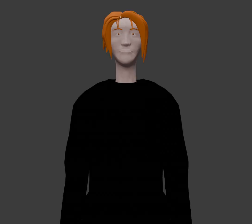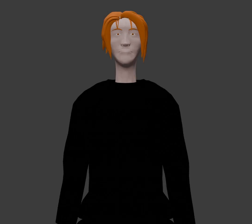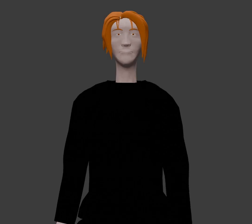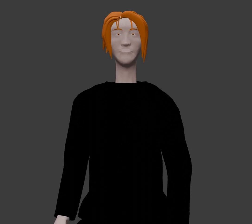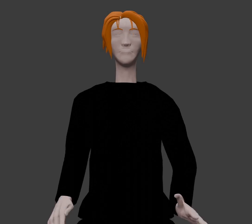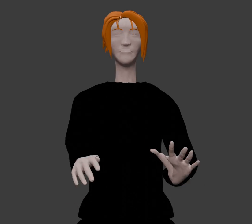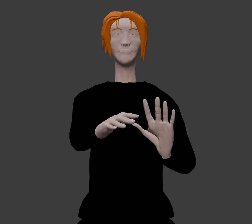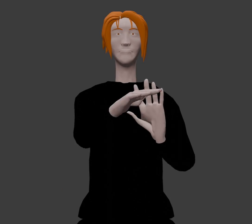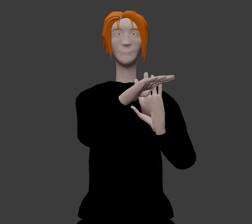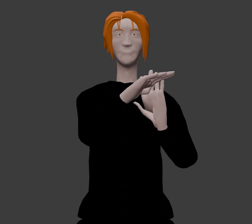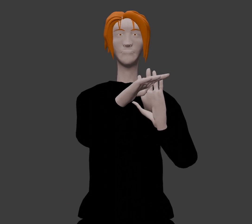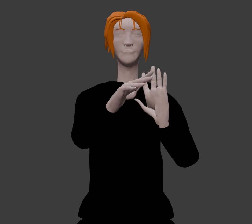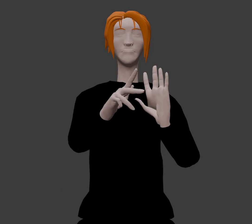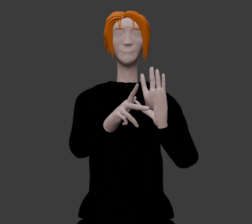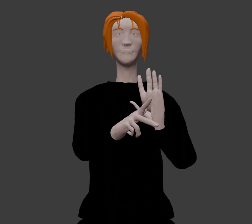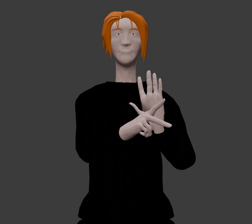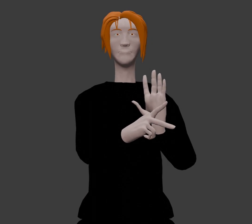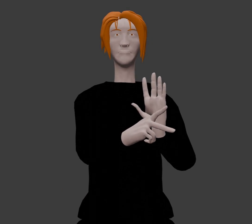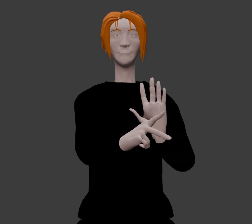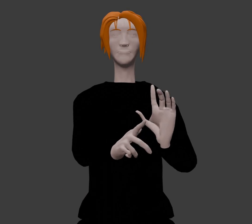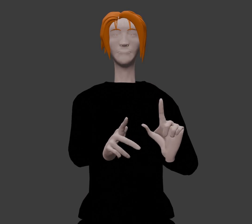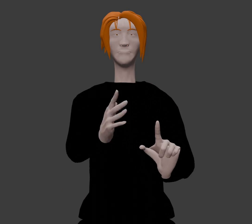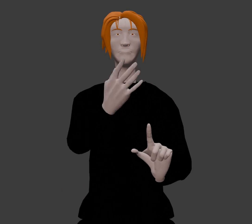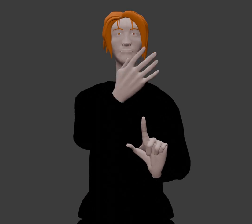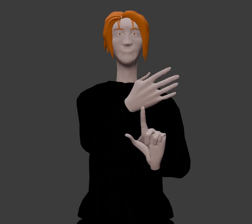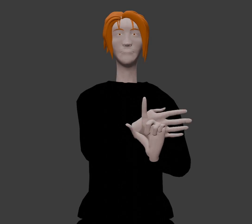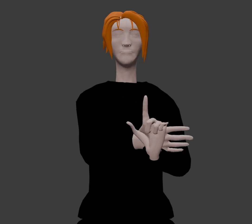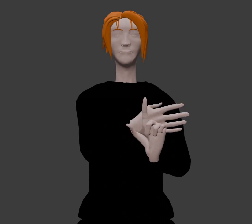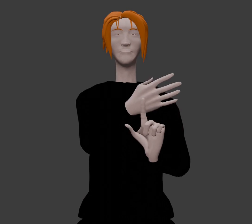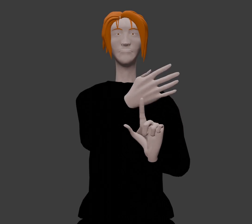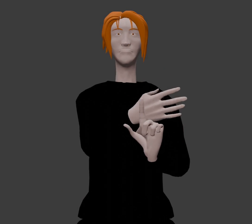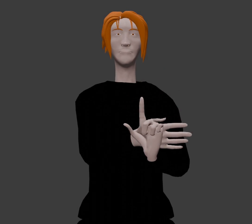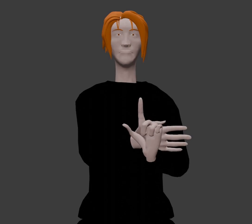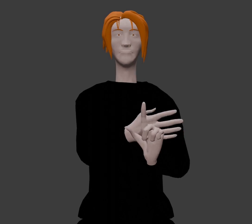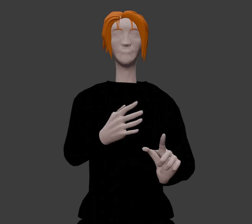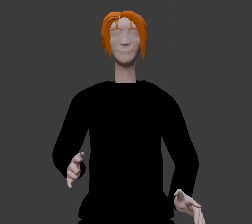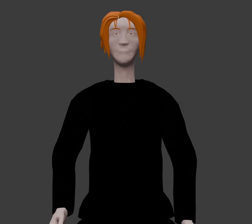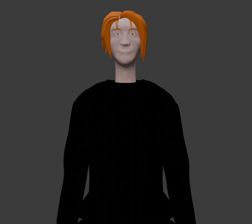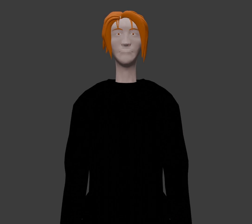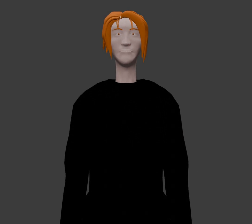Backdrop